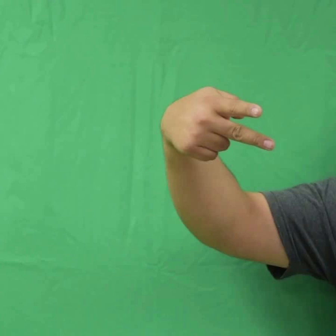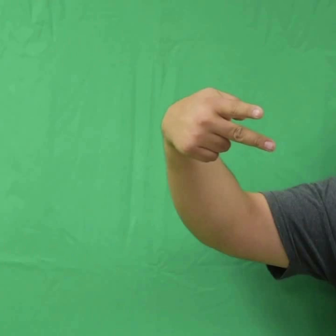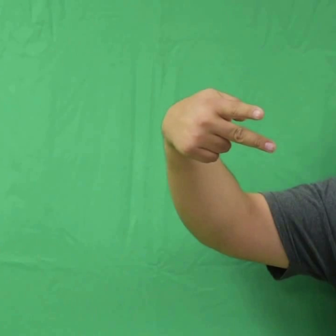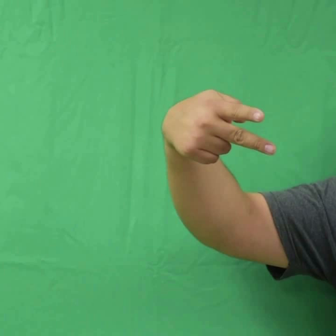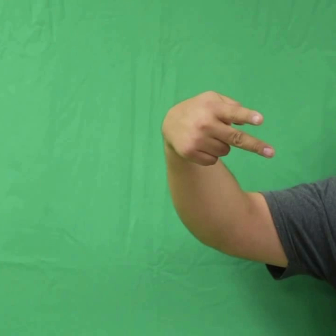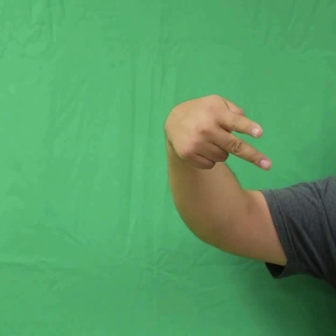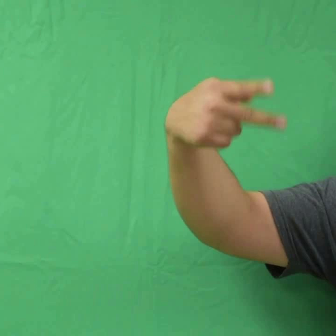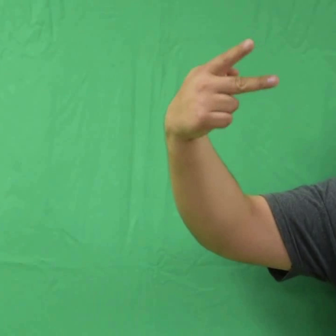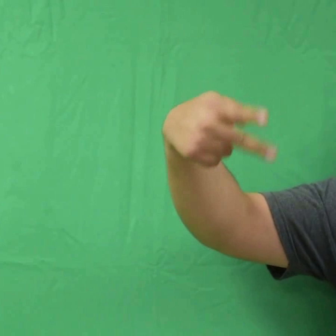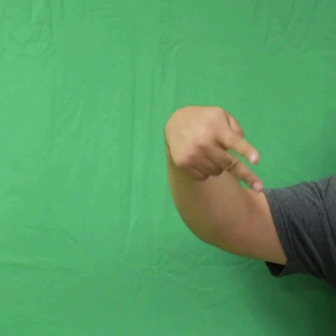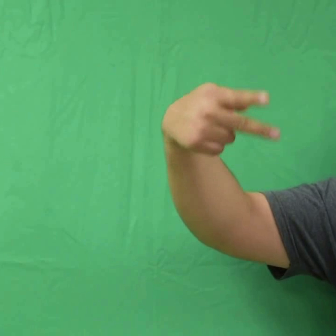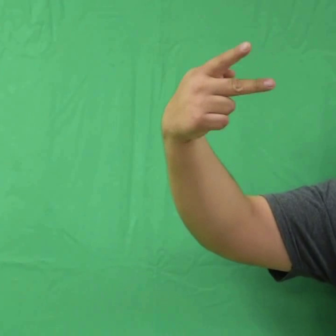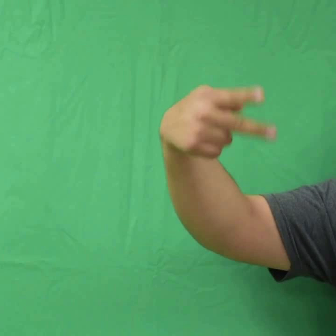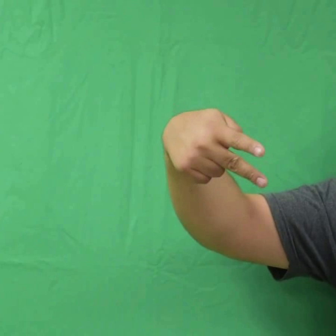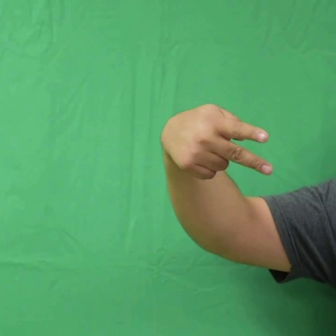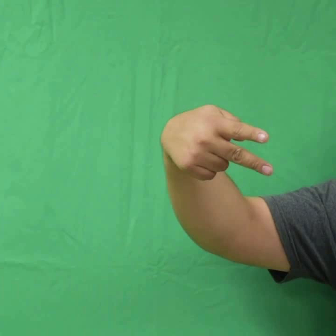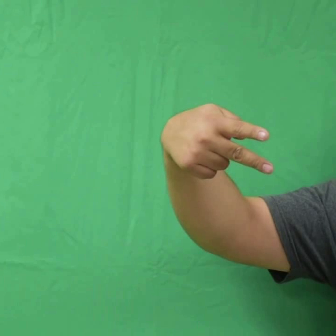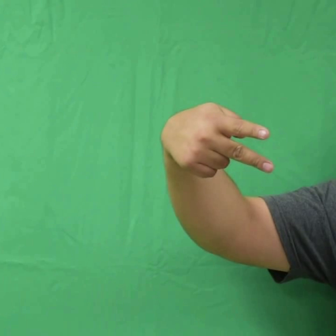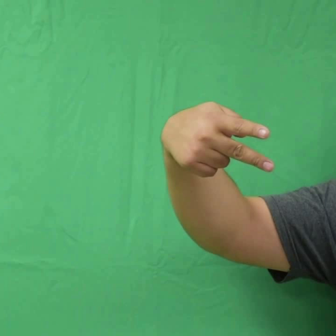K